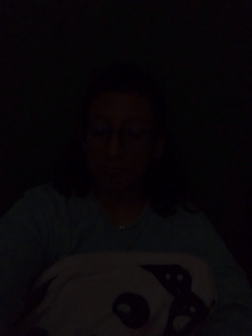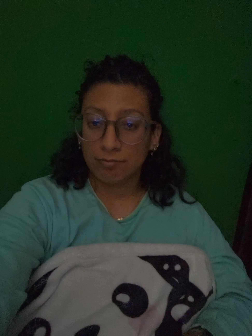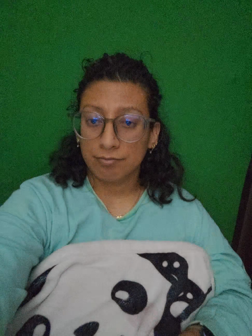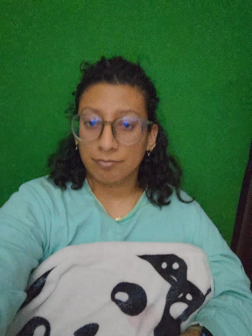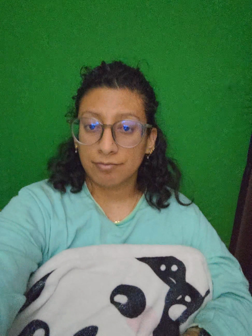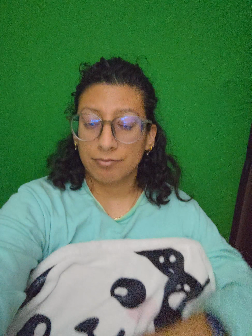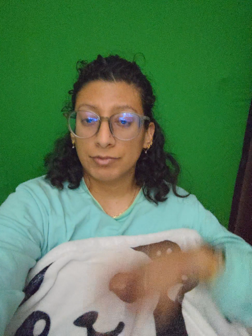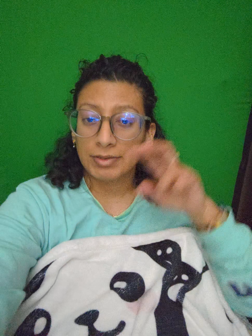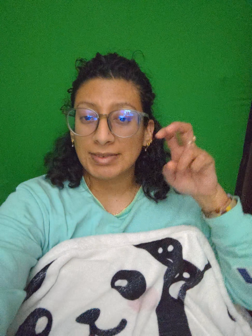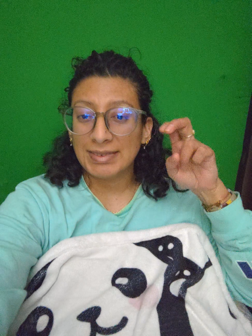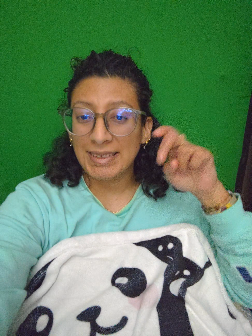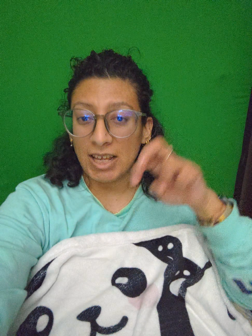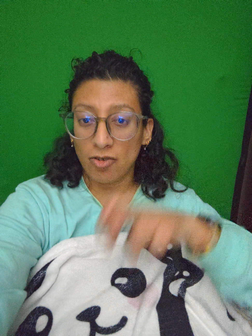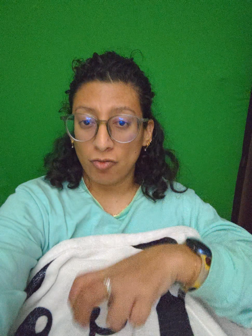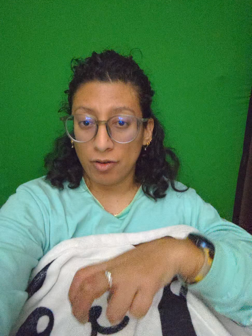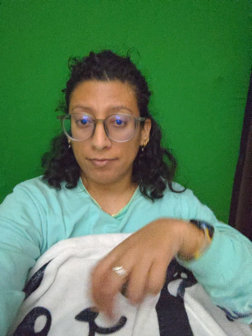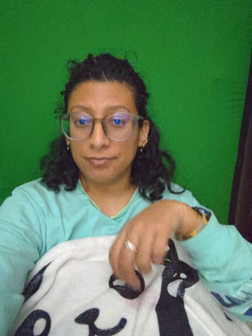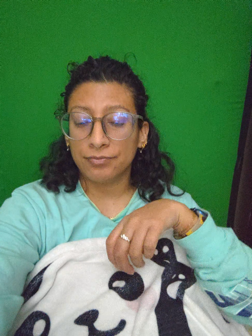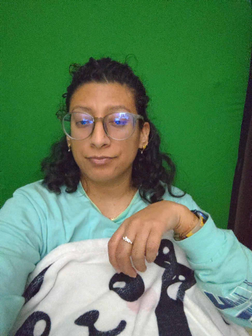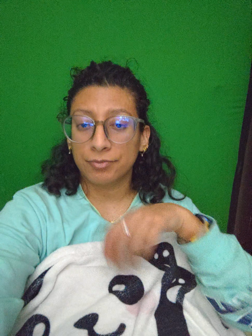stairs